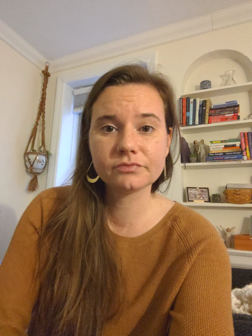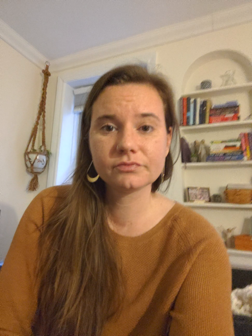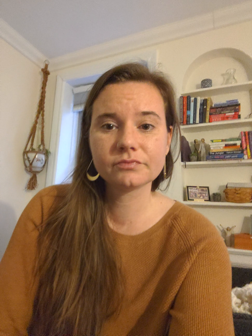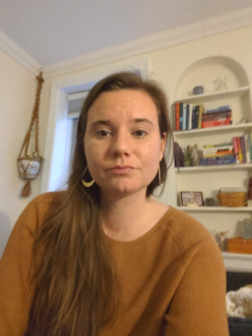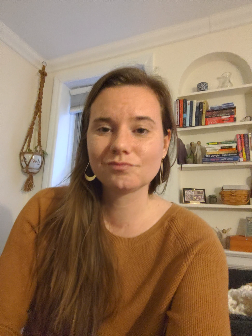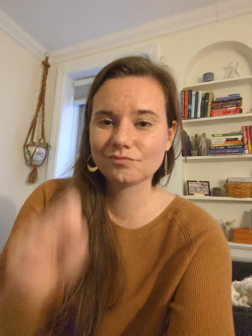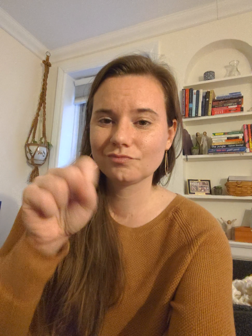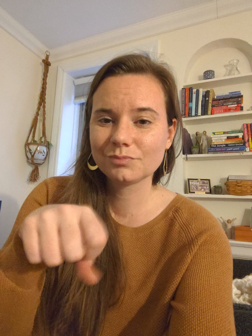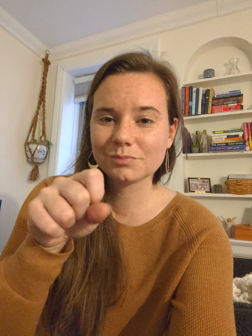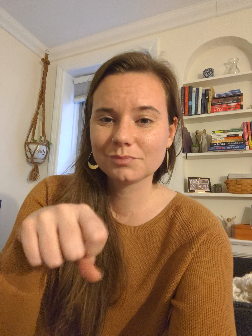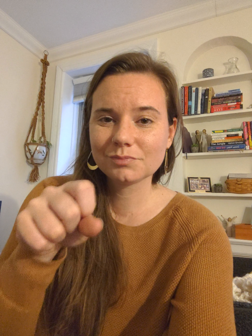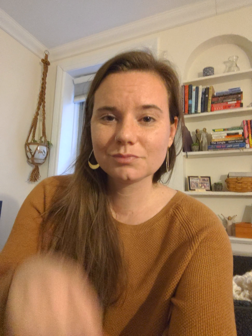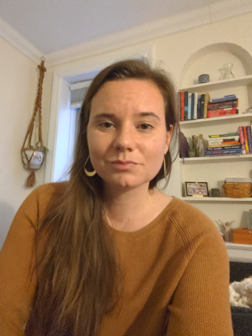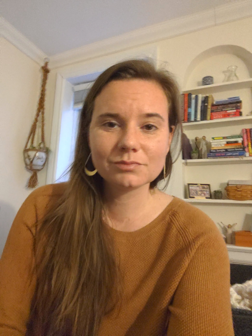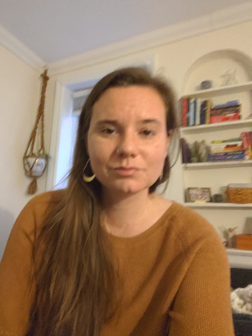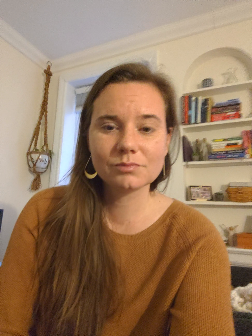yes